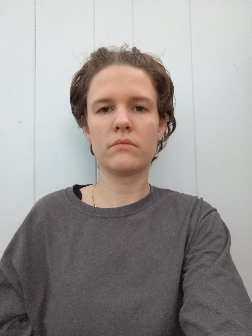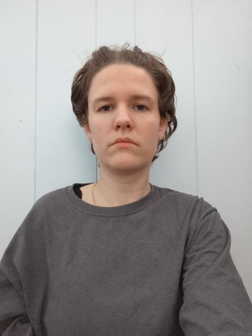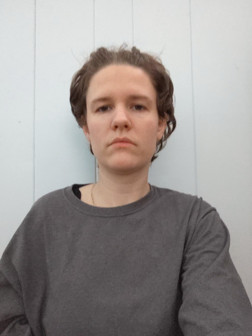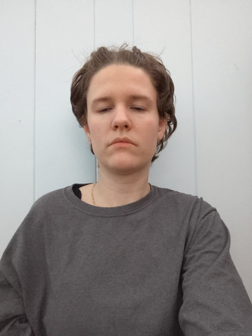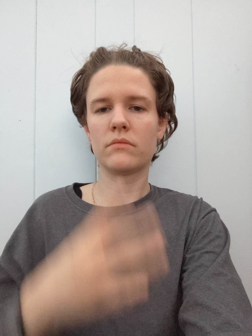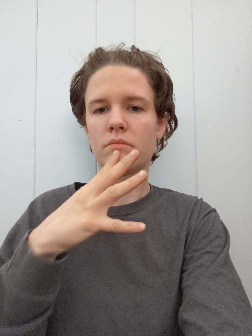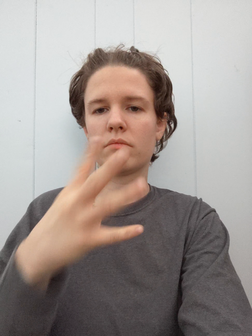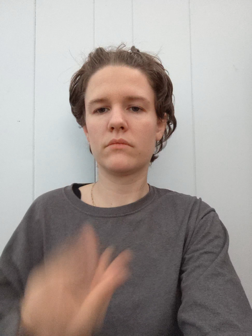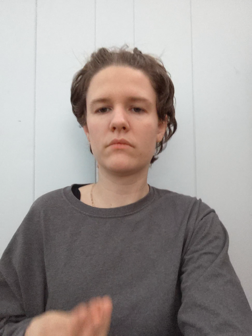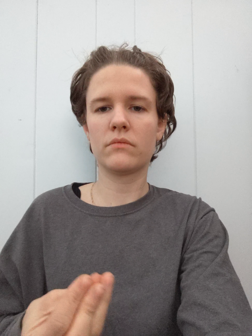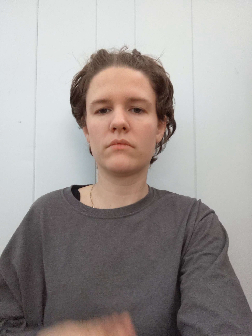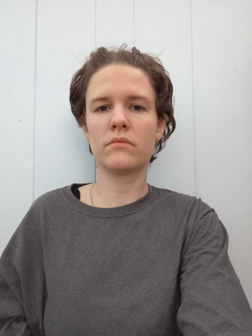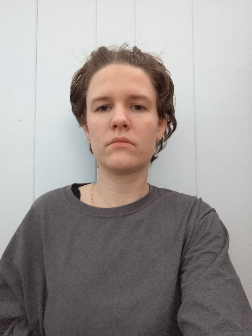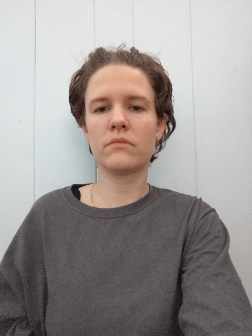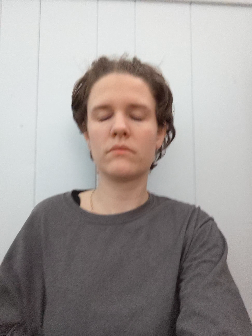wet